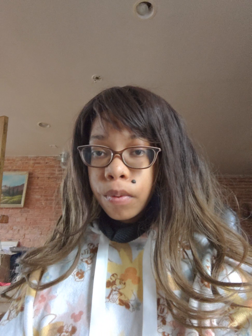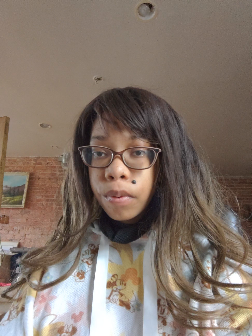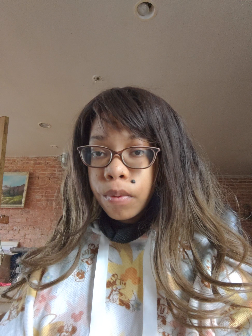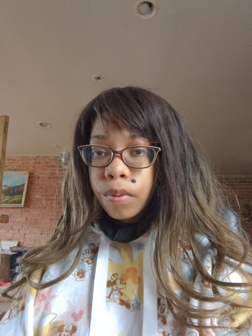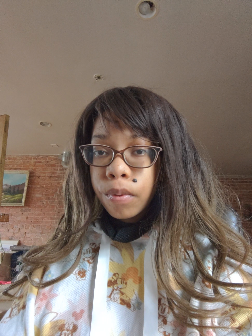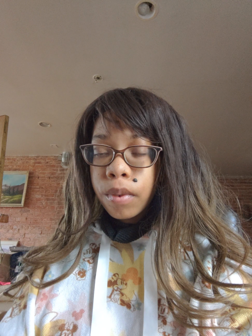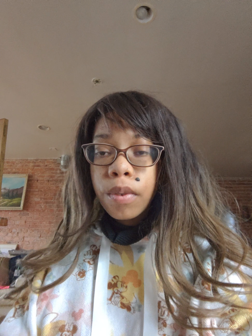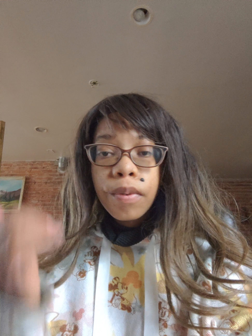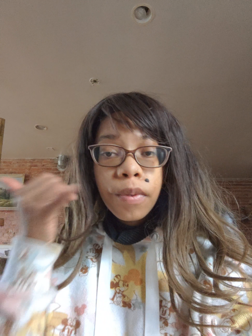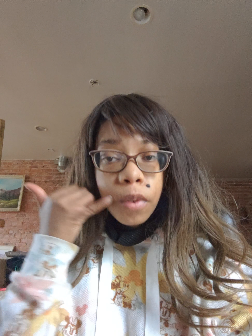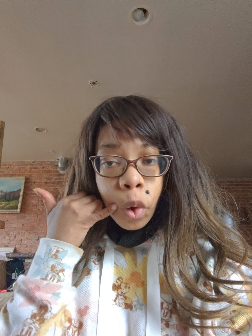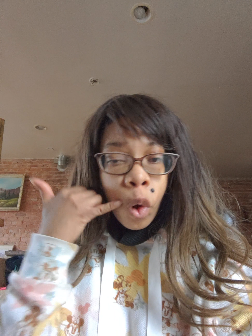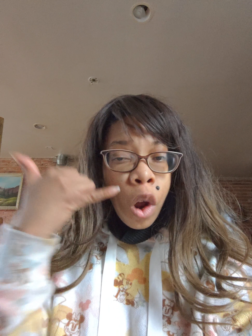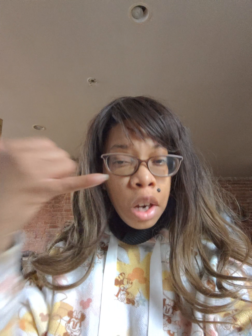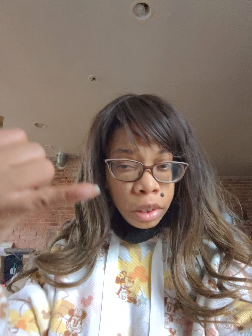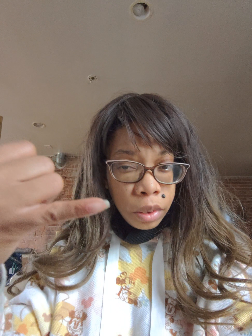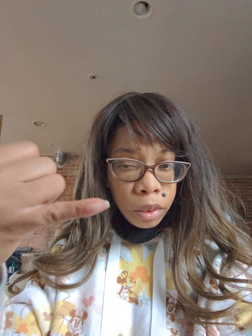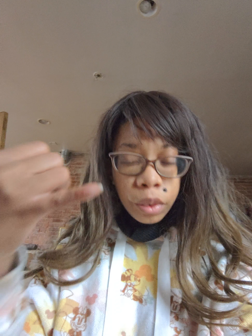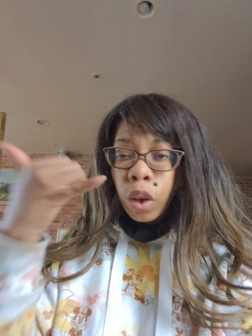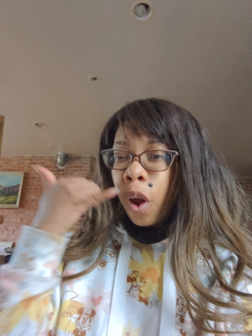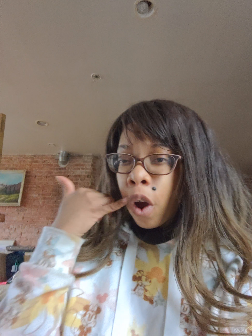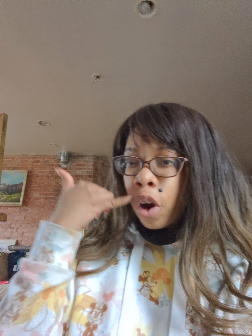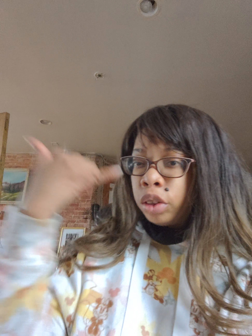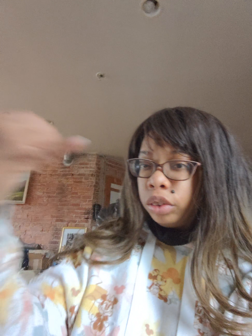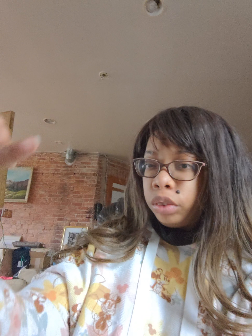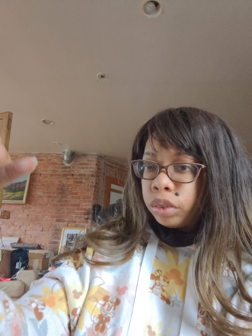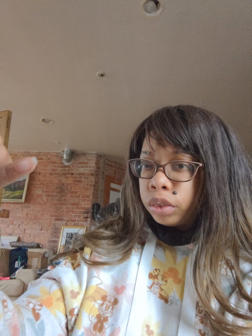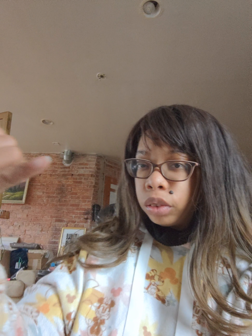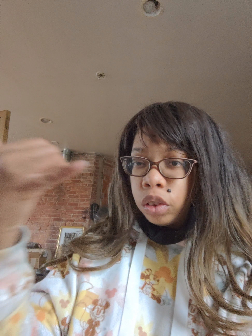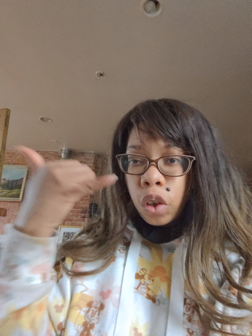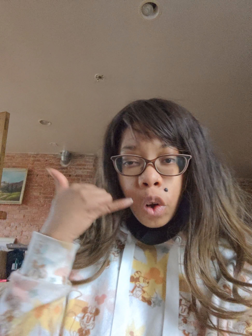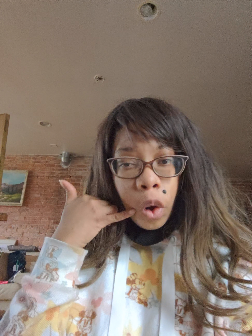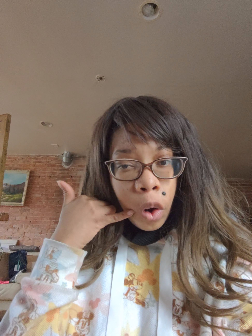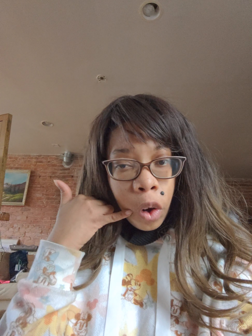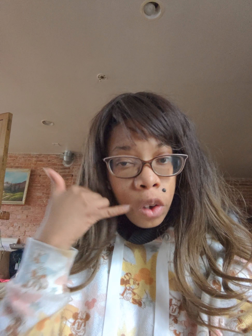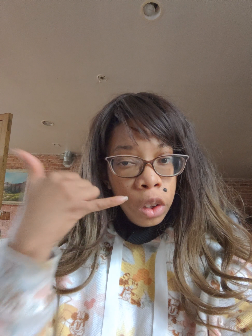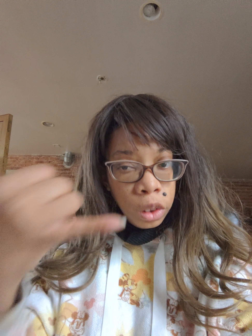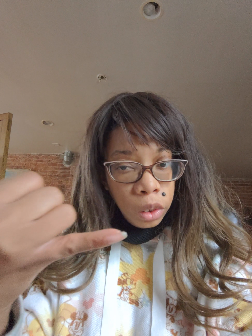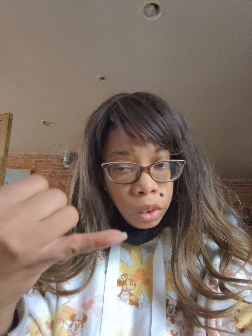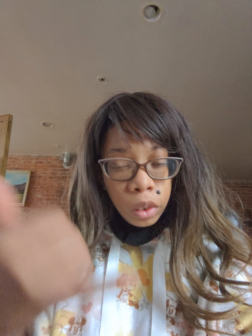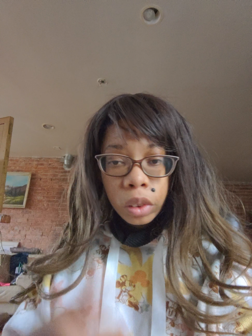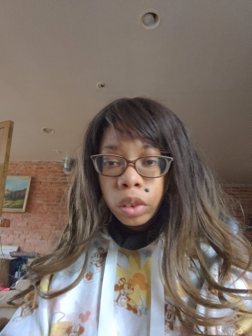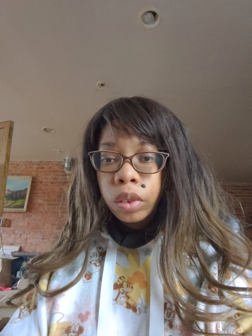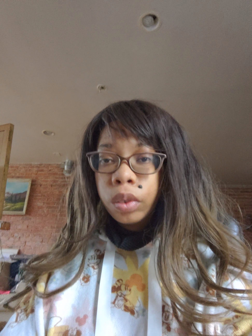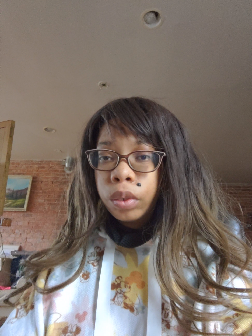call on the phone